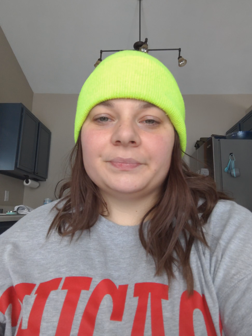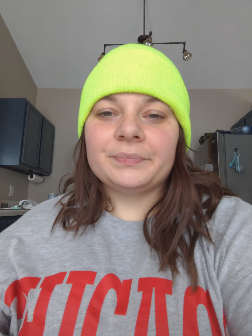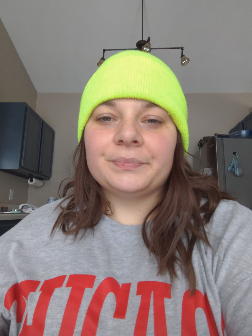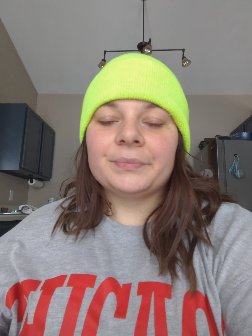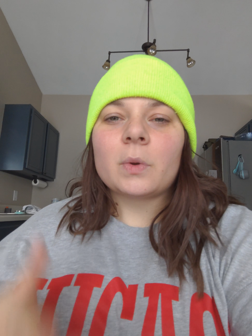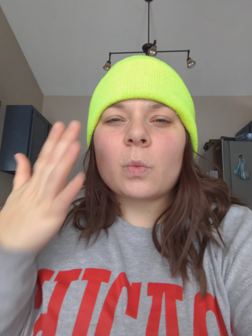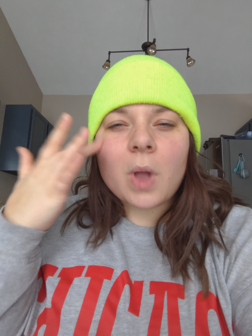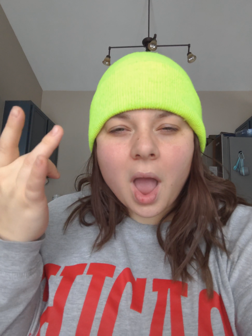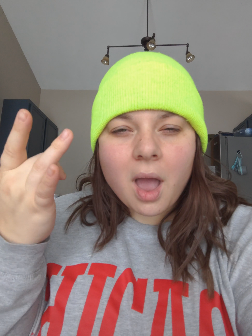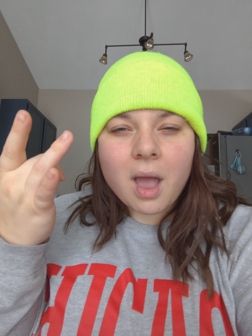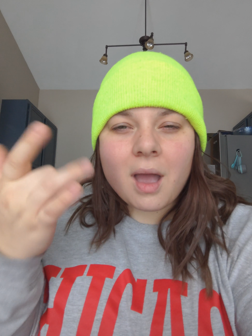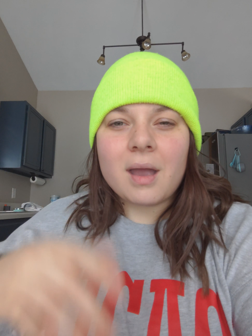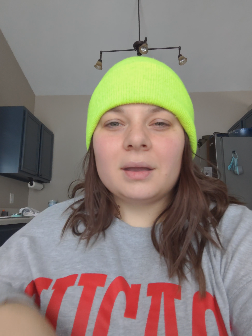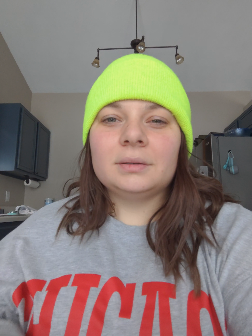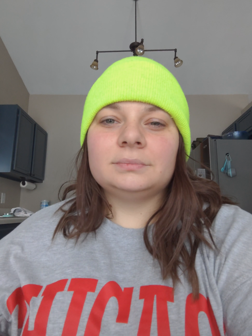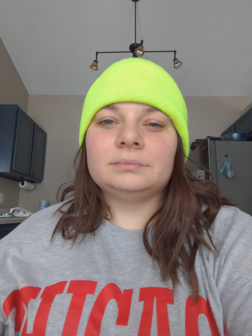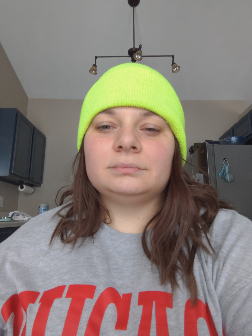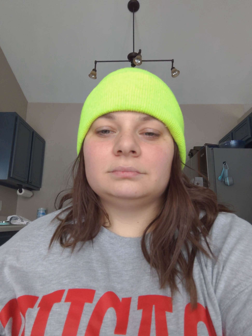why